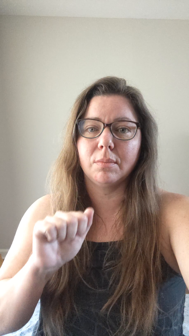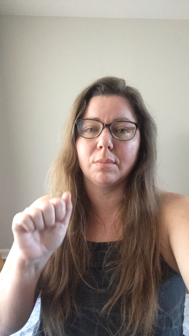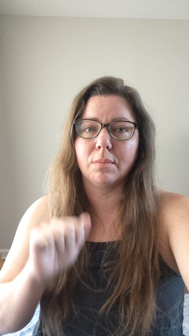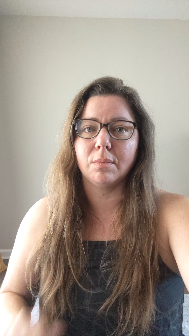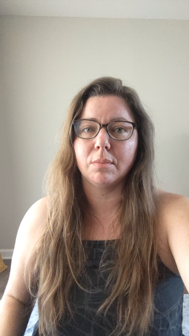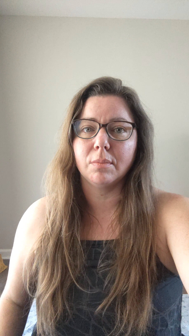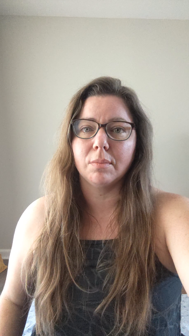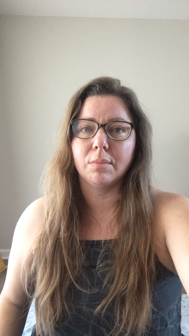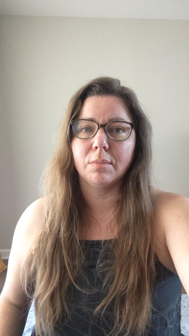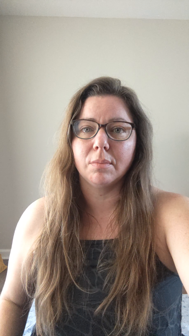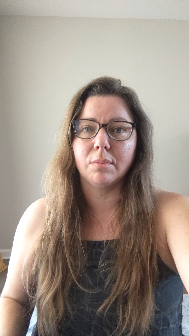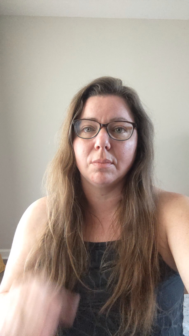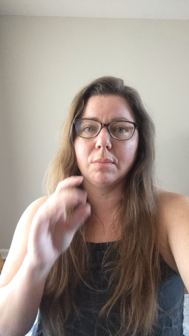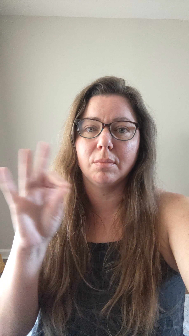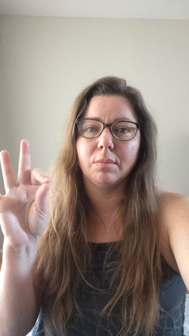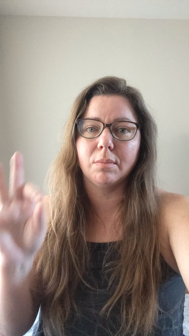off